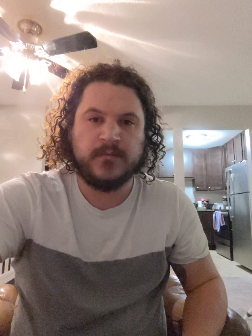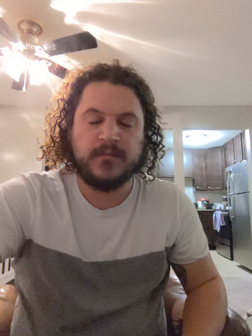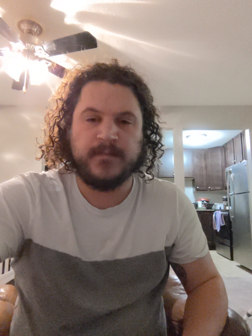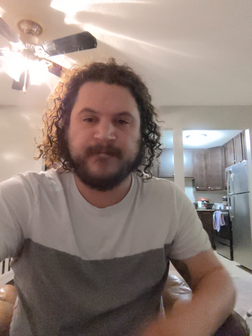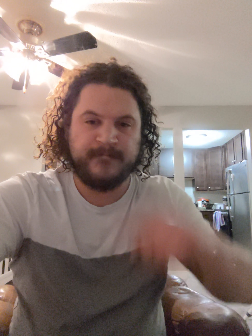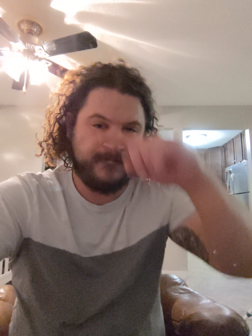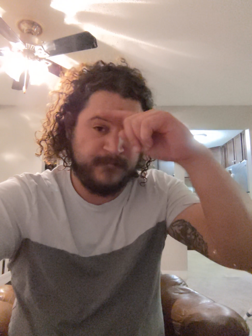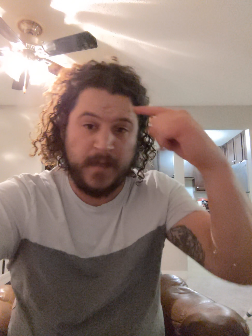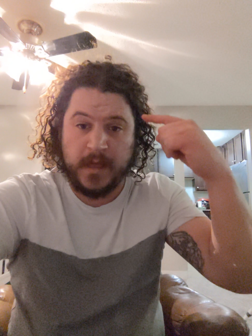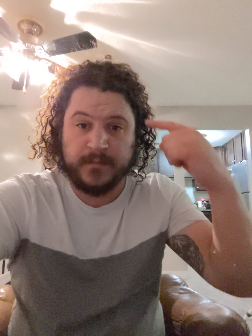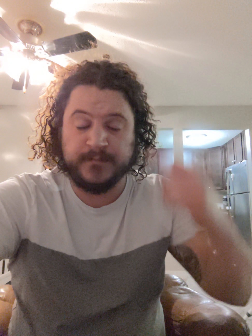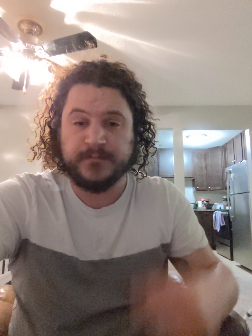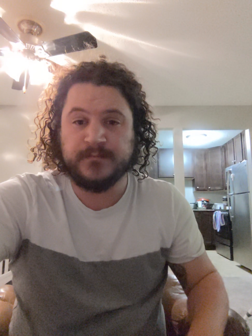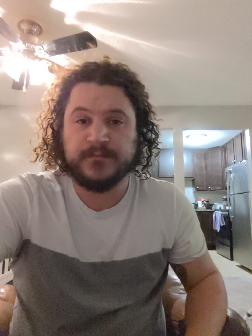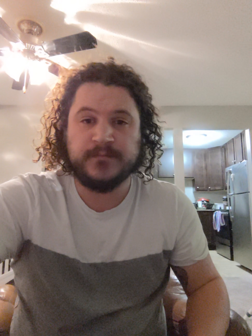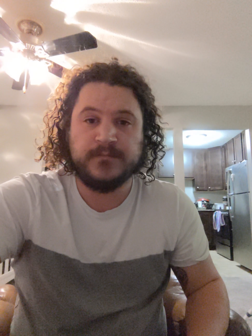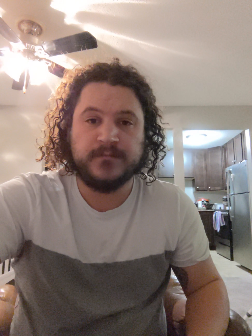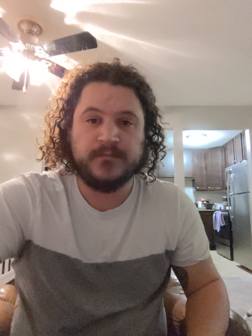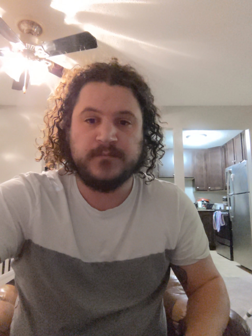black